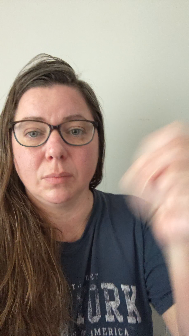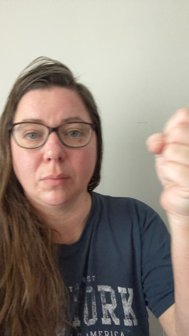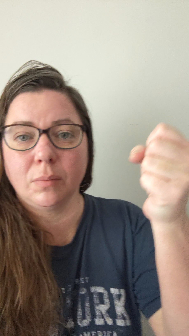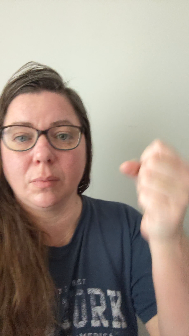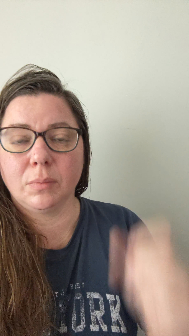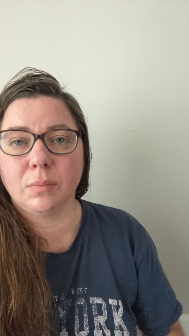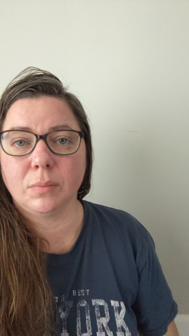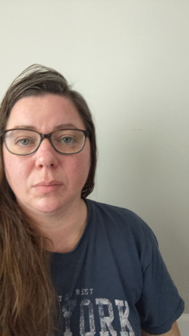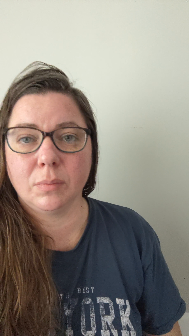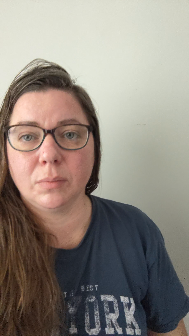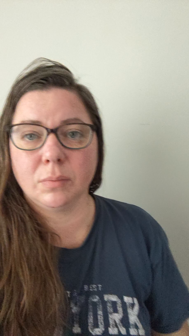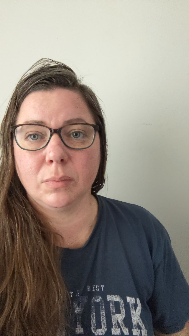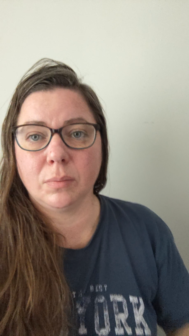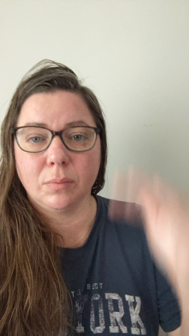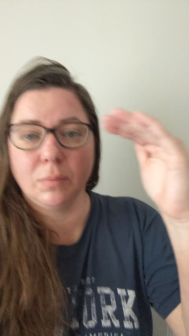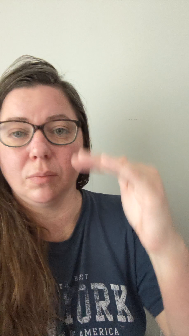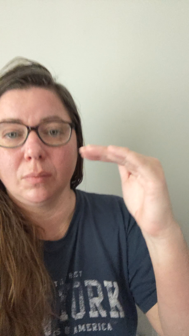short